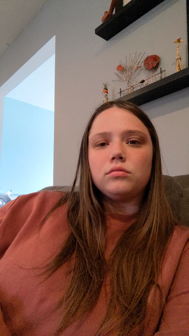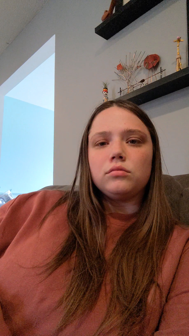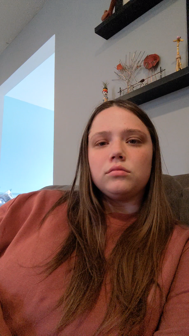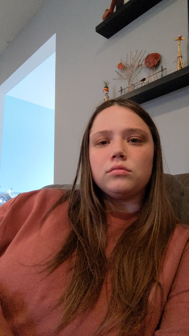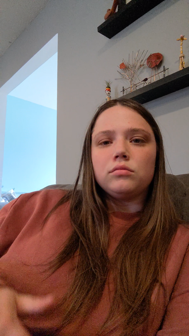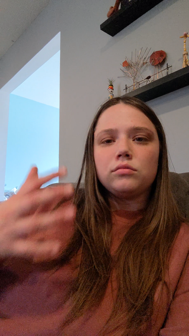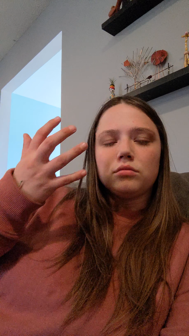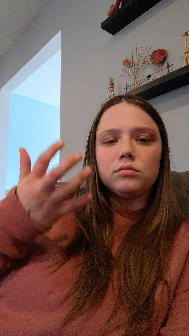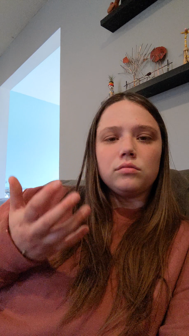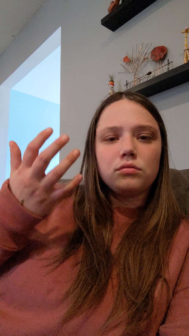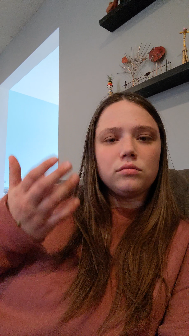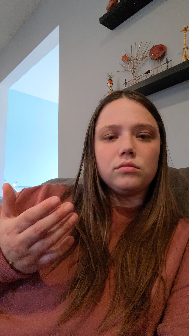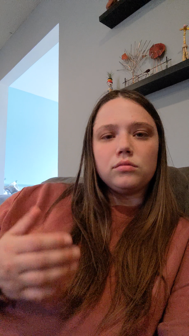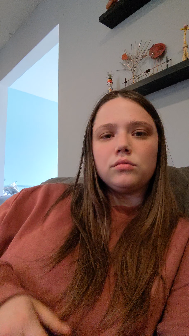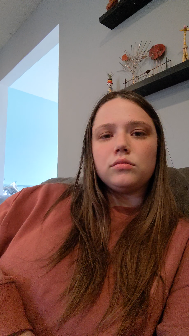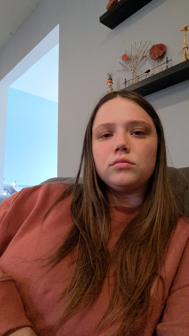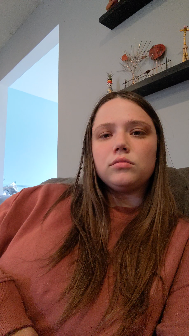heavy